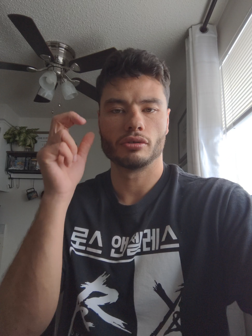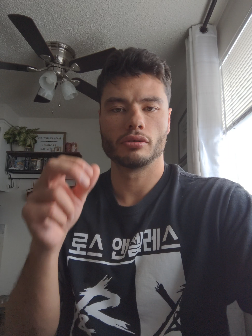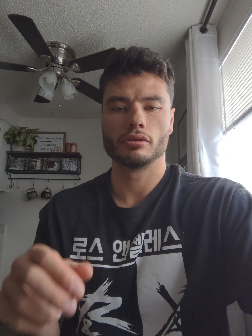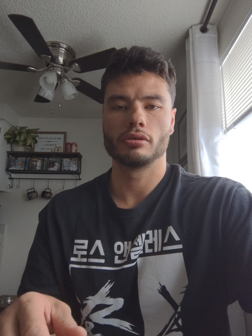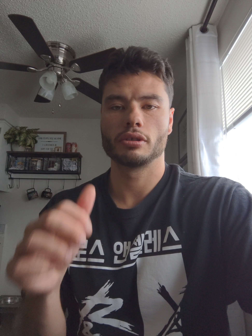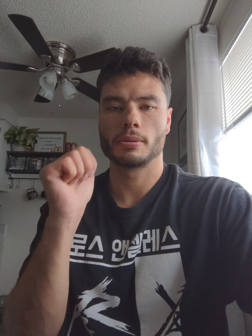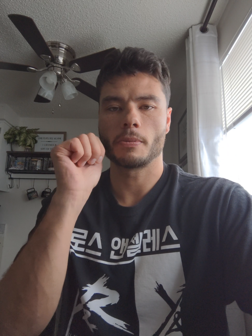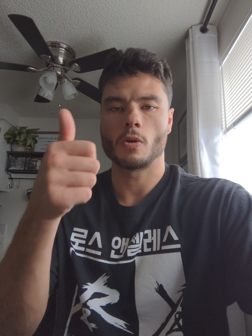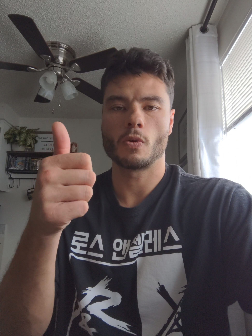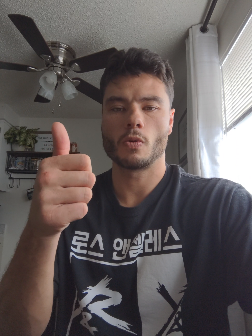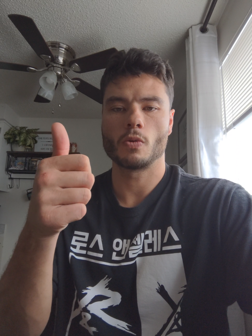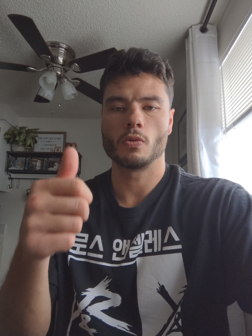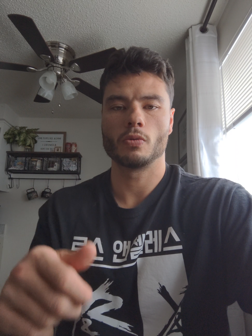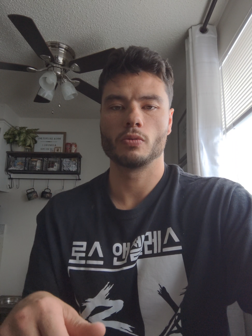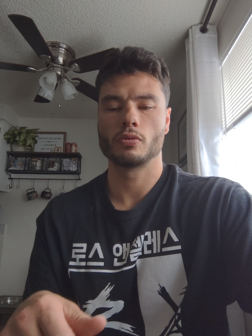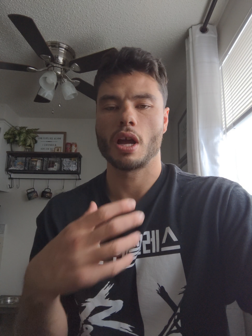tomorrow